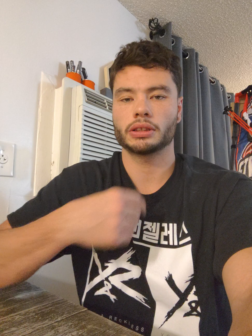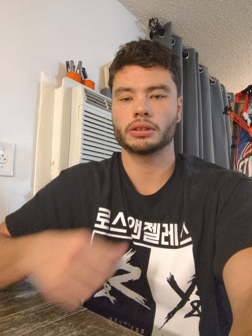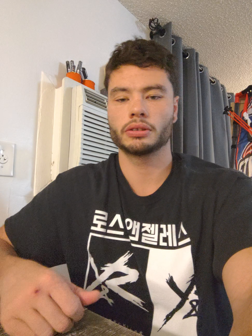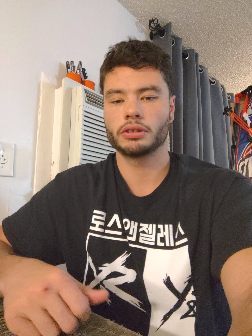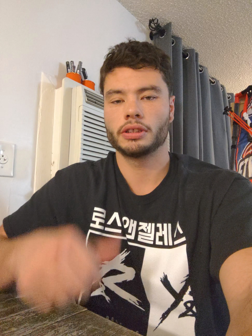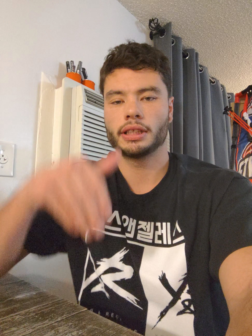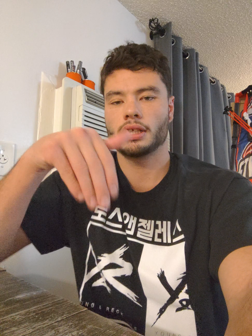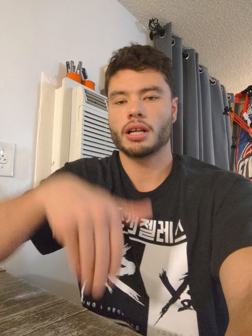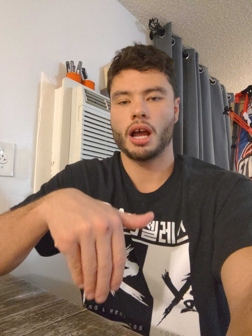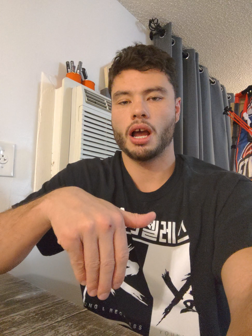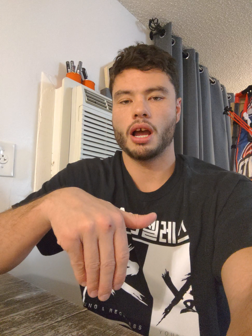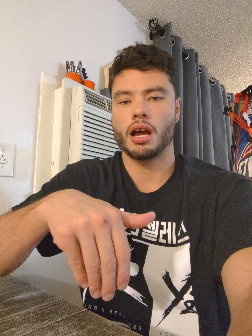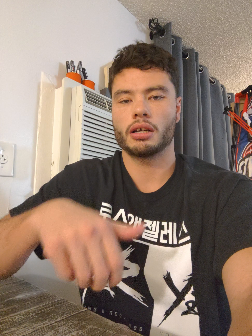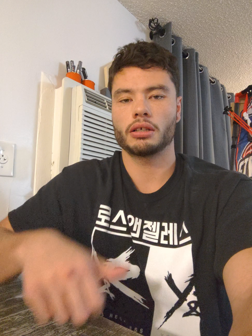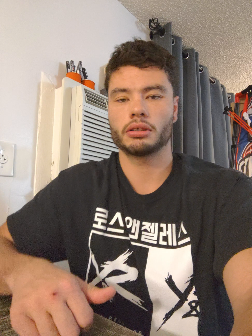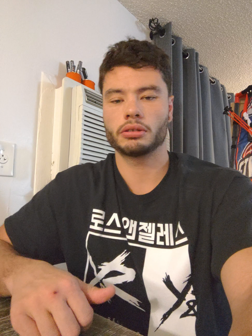night